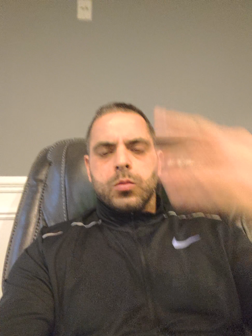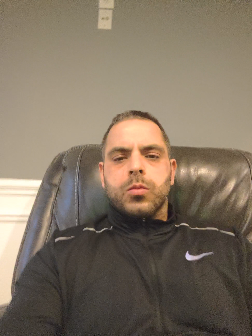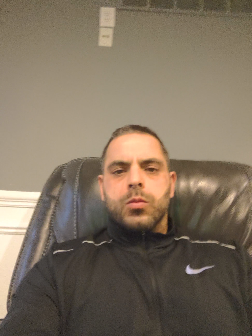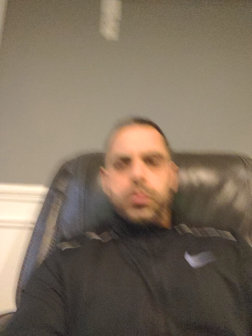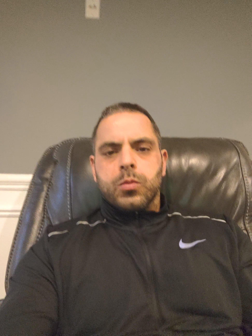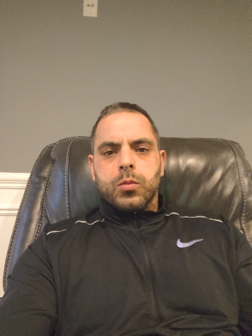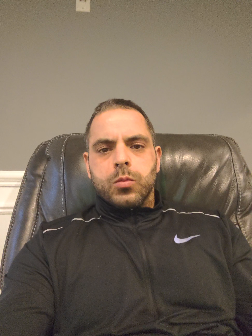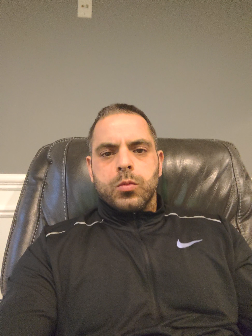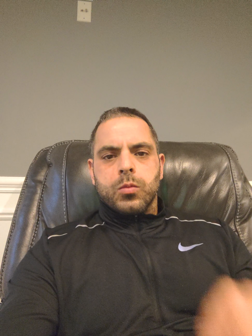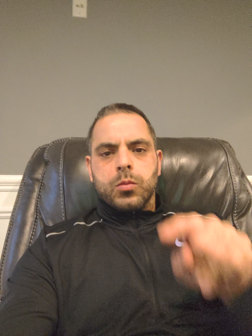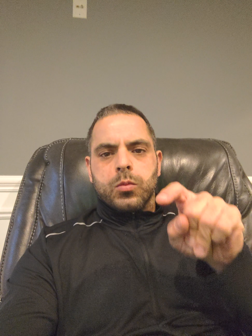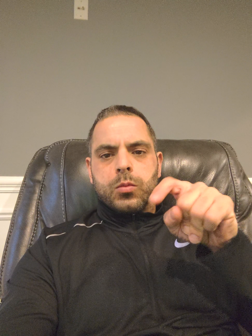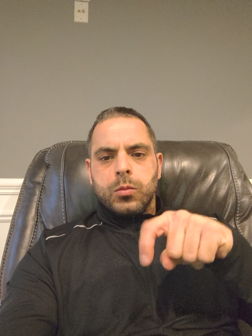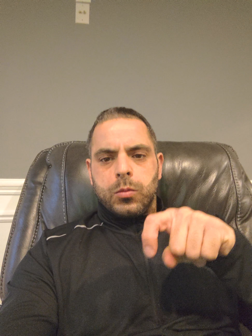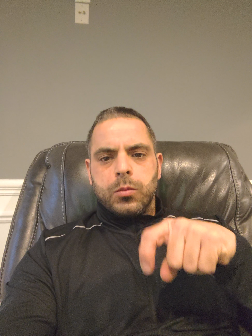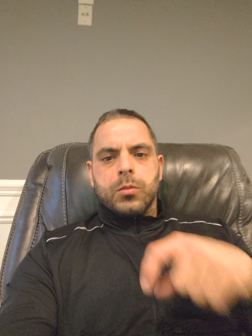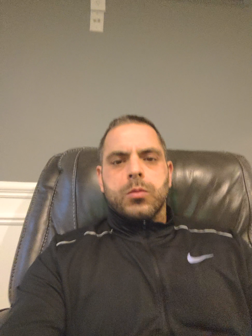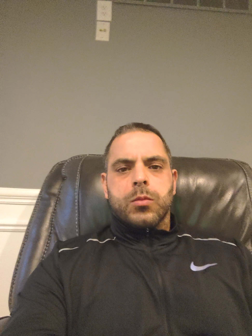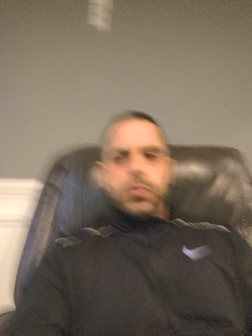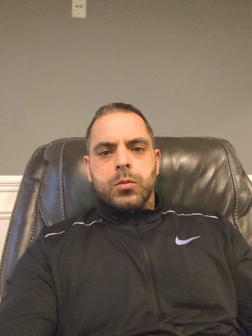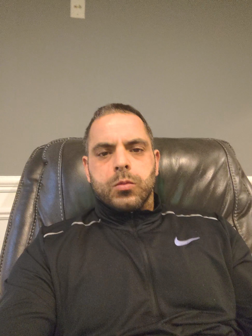time